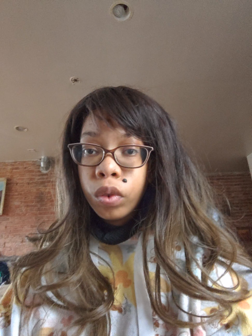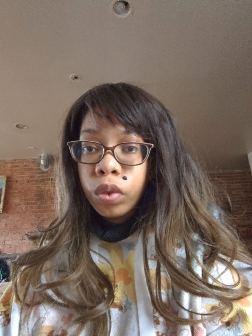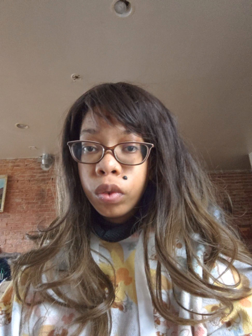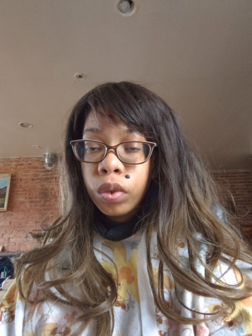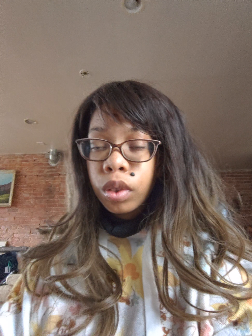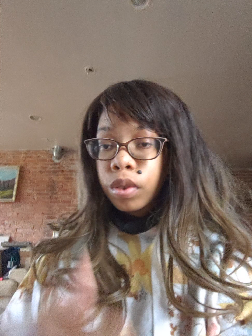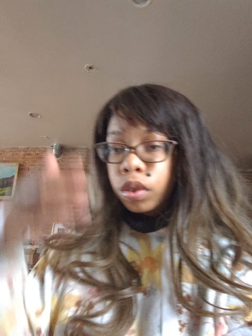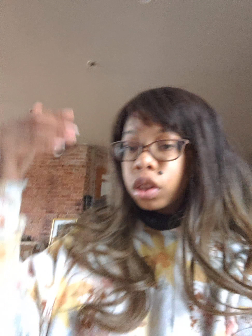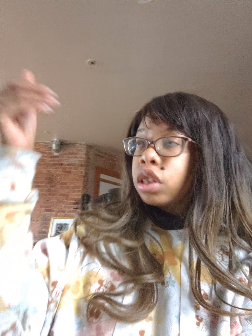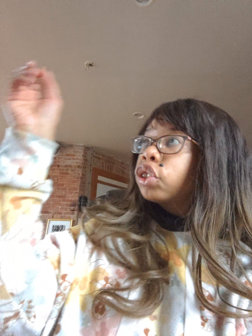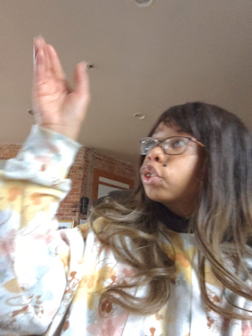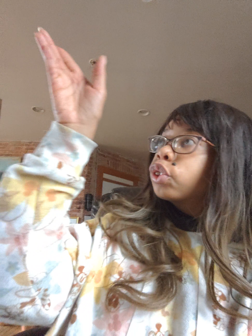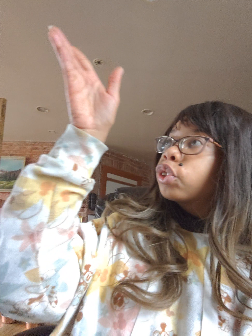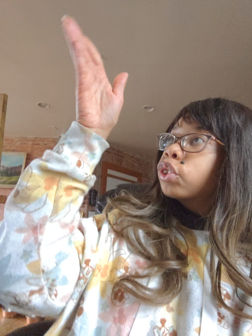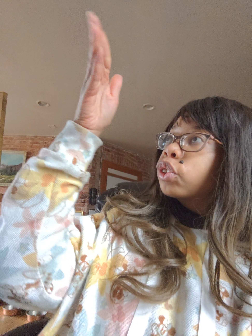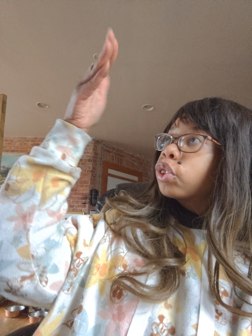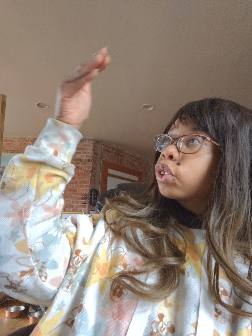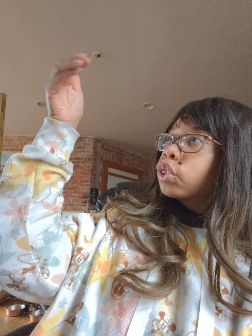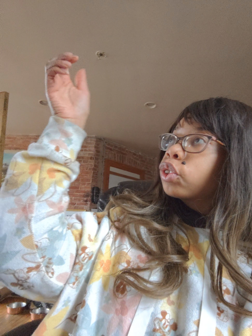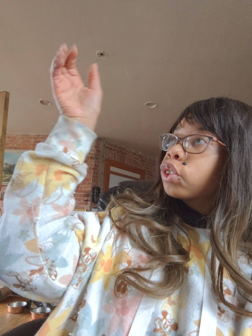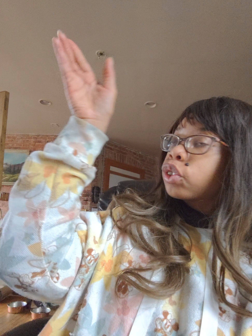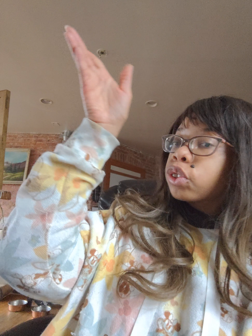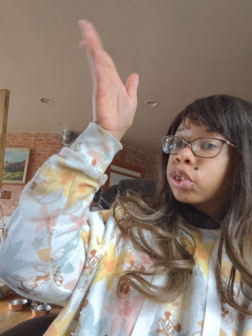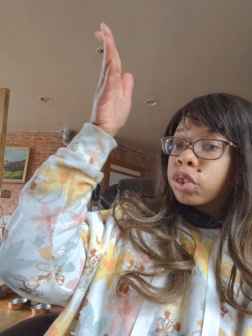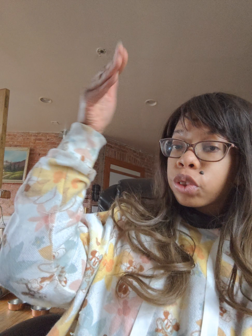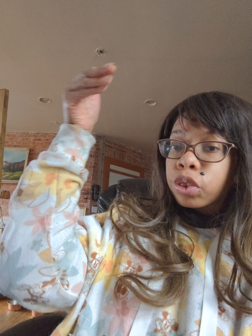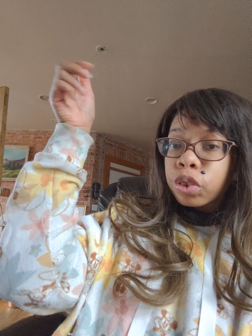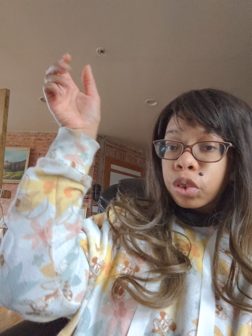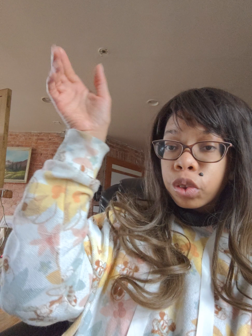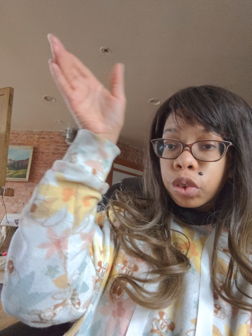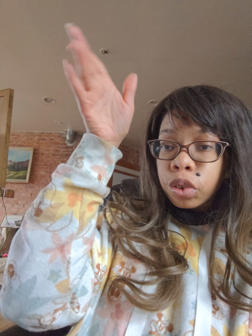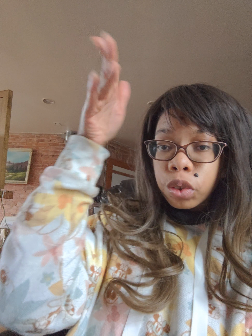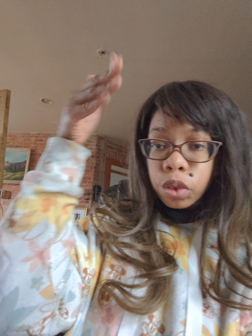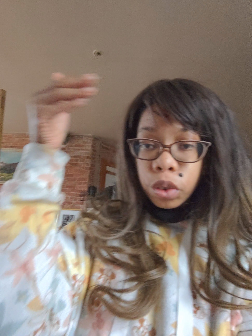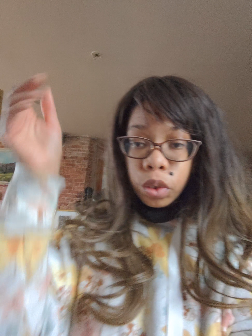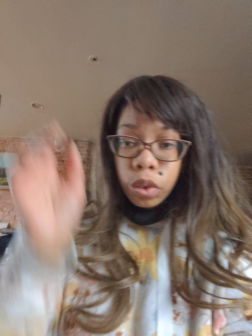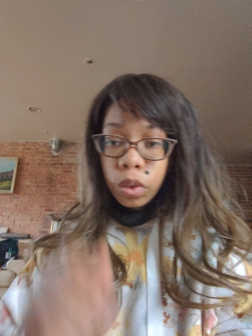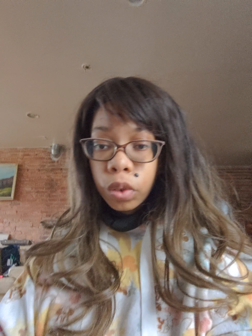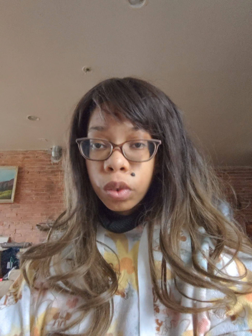flag